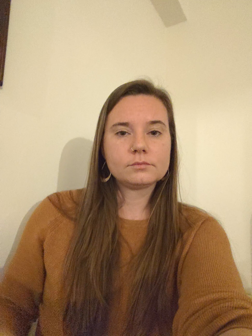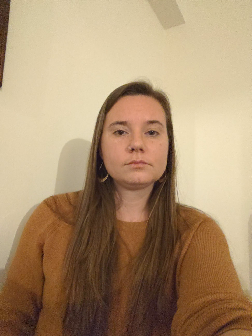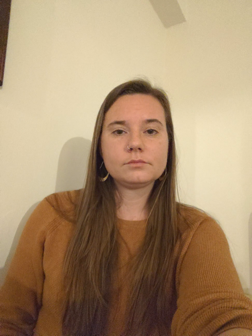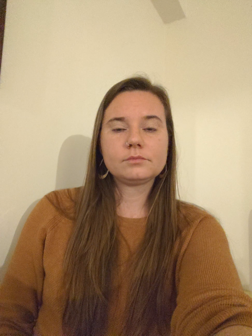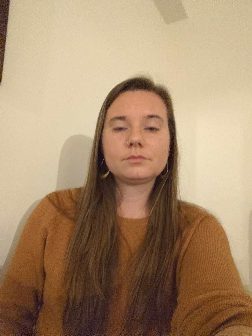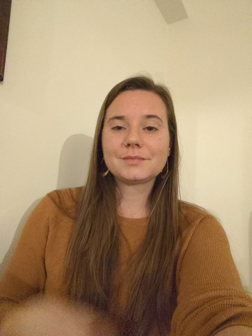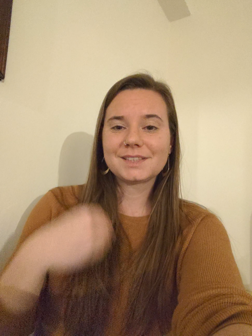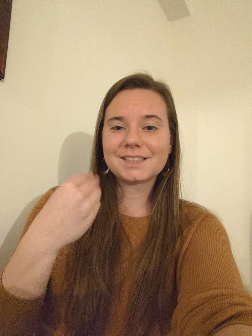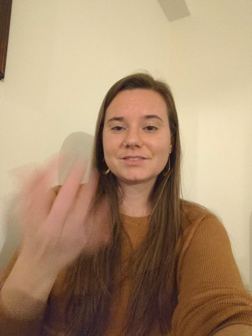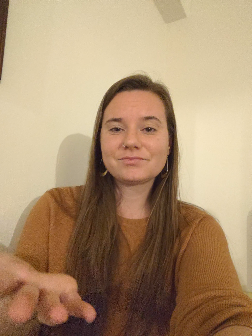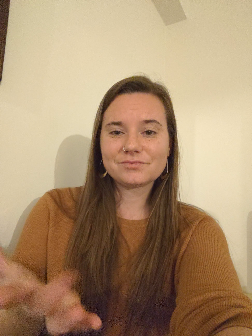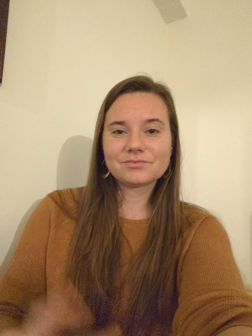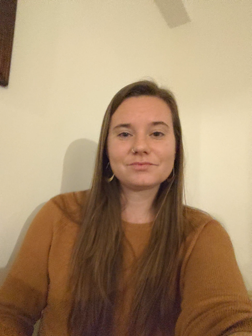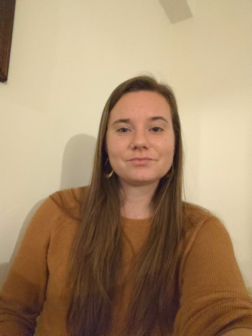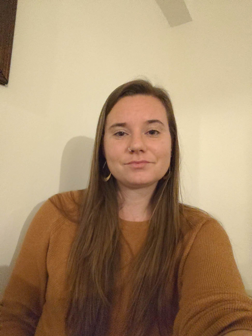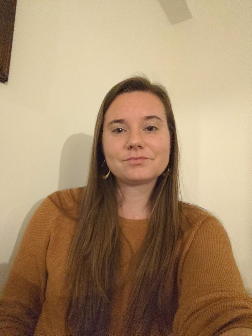give